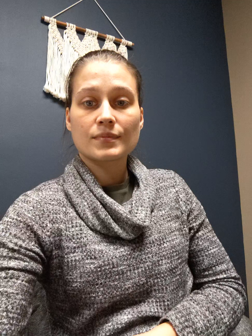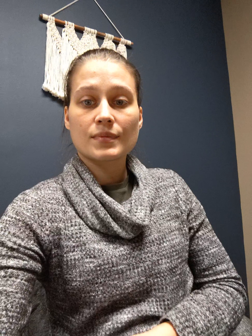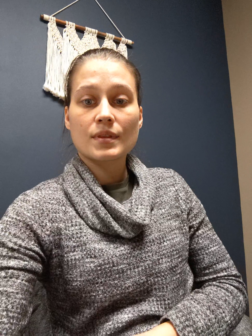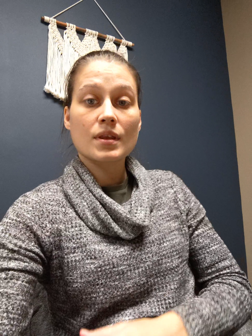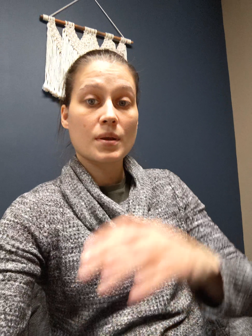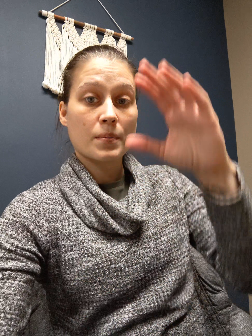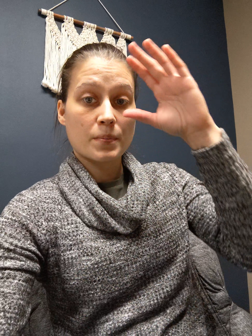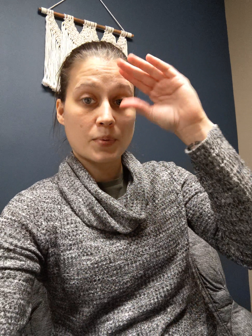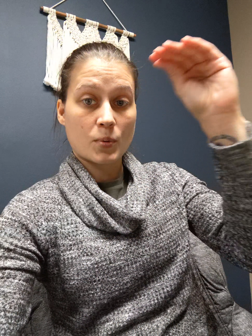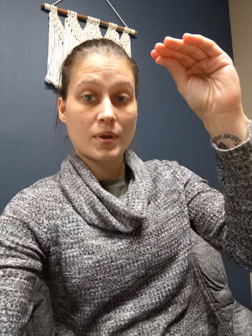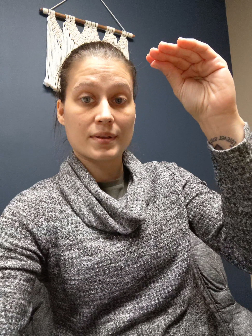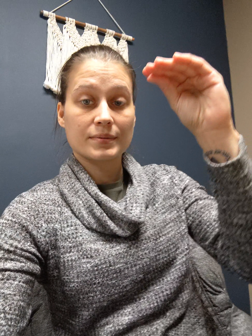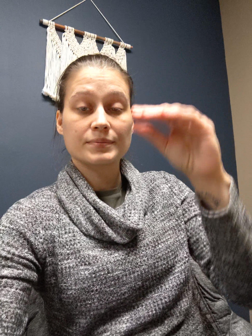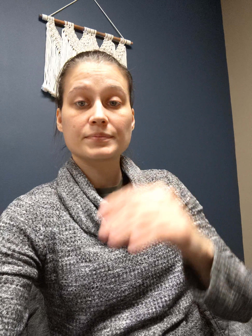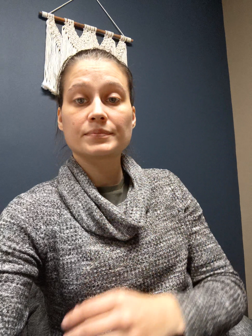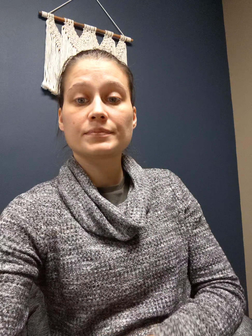boy